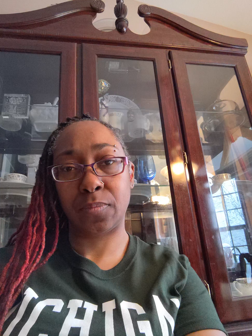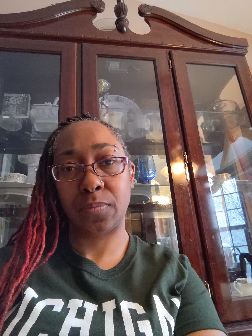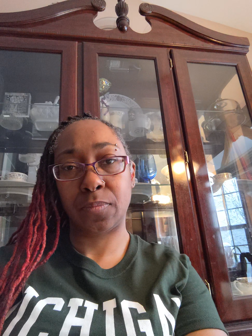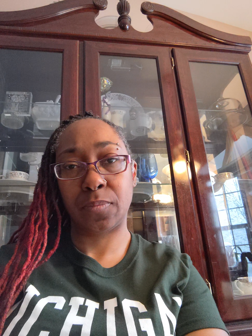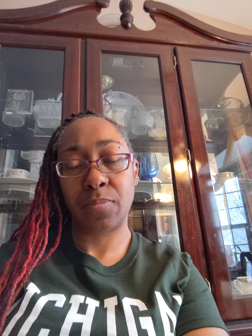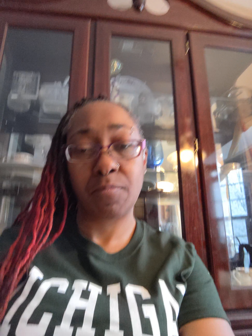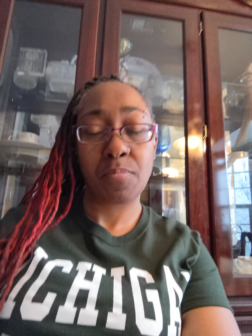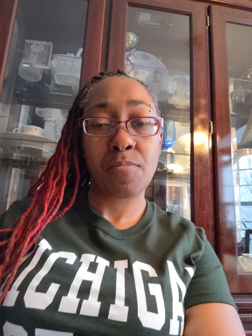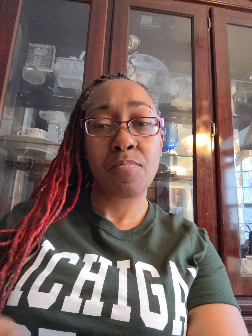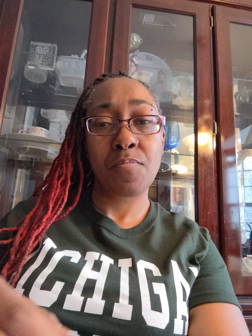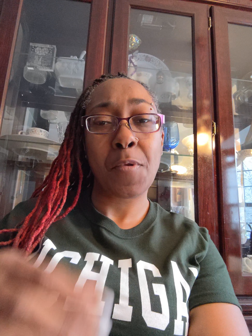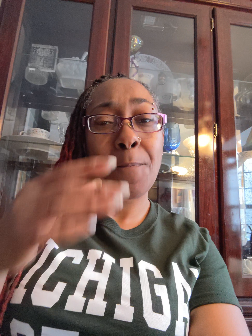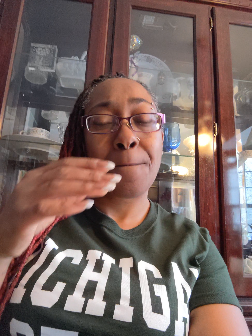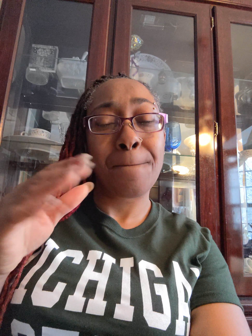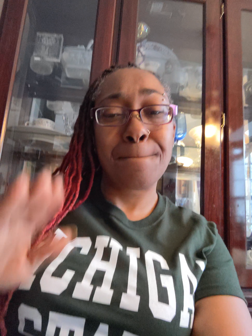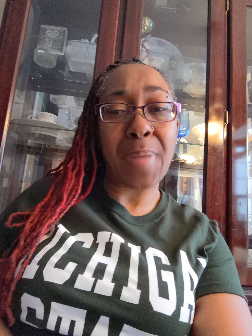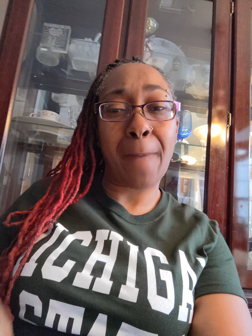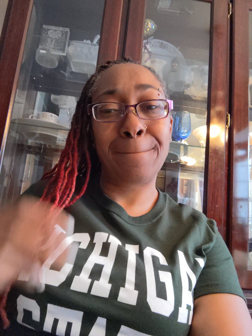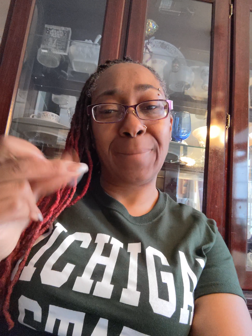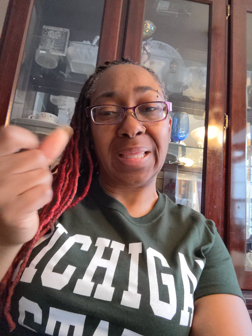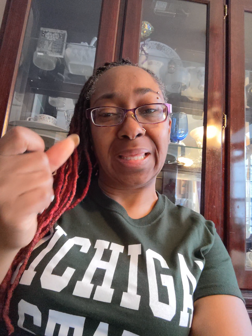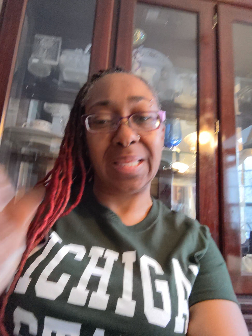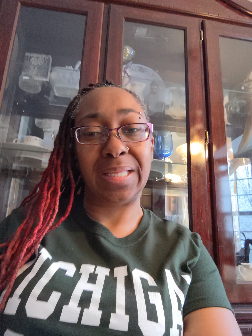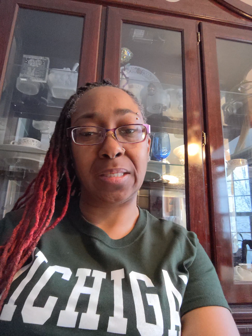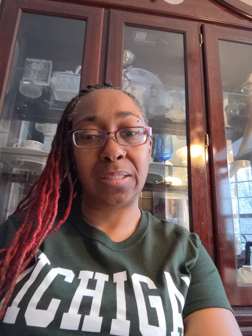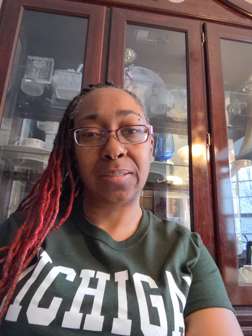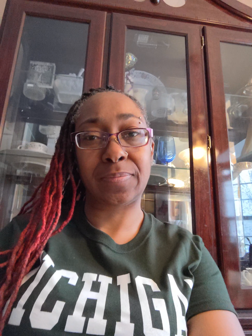puppy